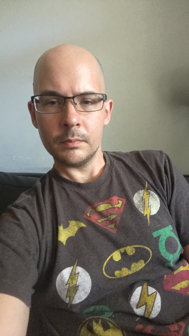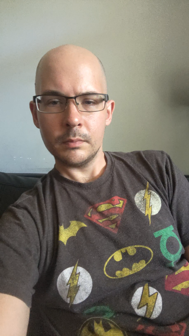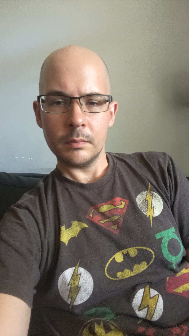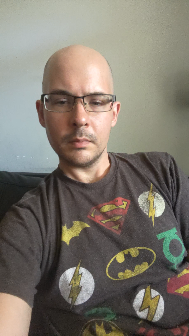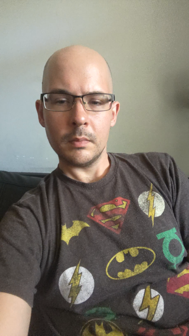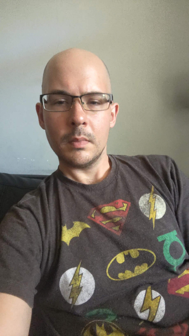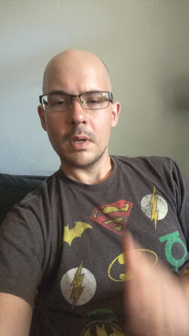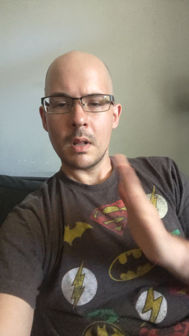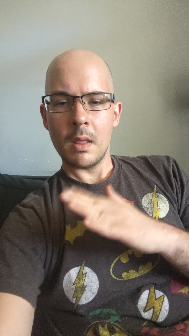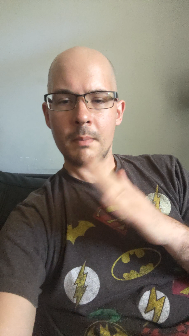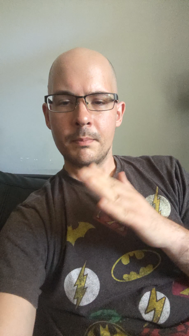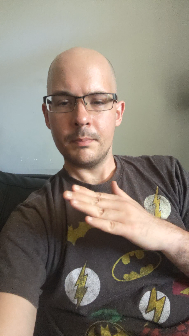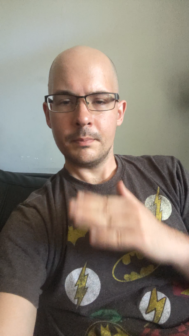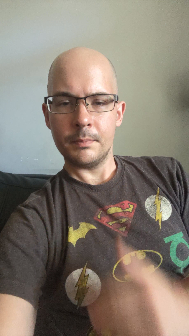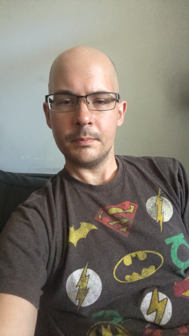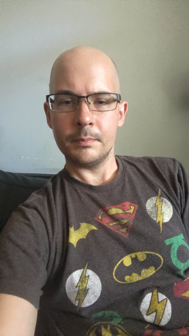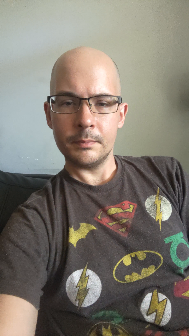clap